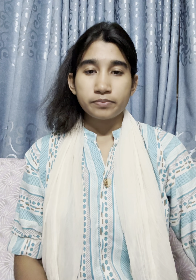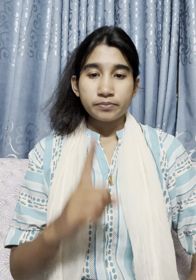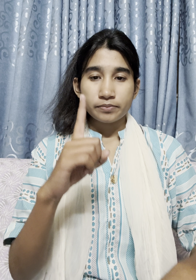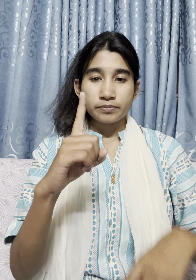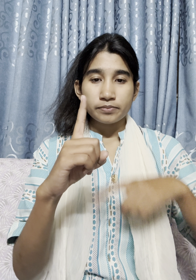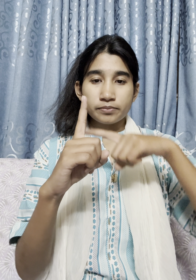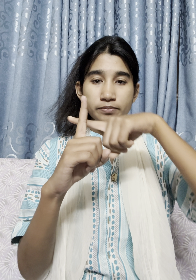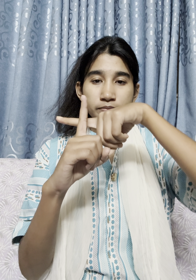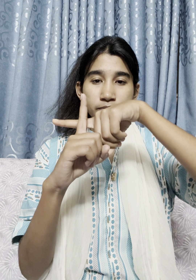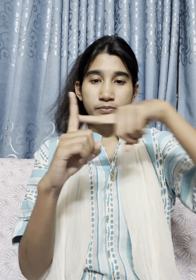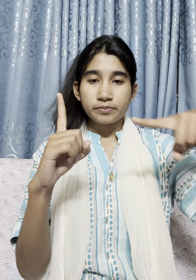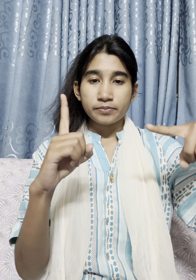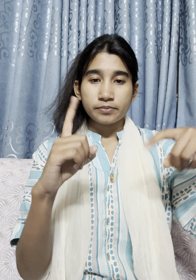শত্রু